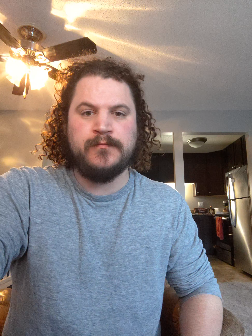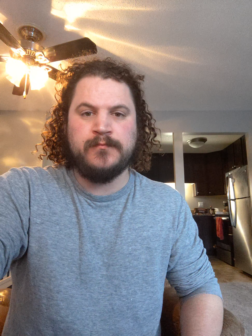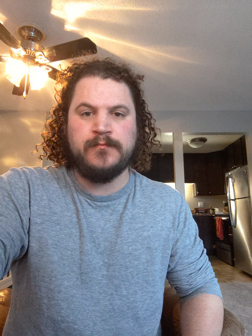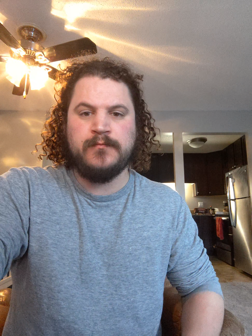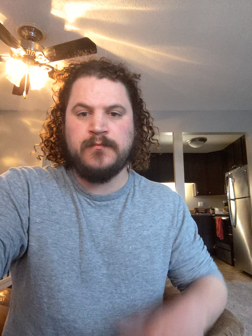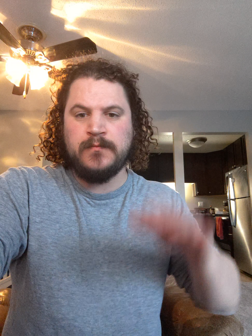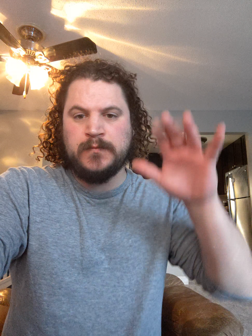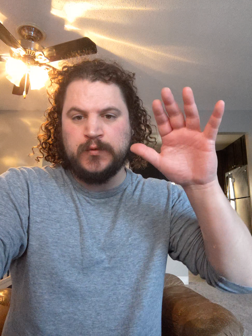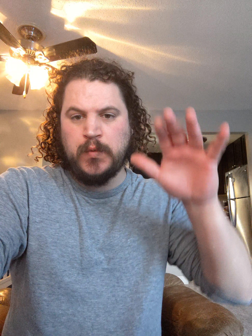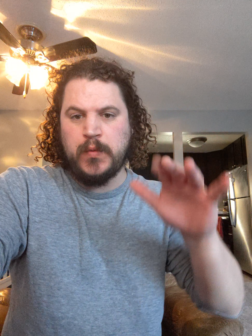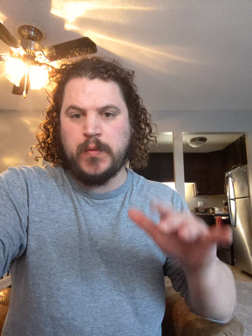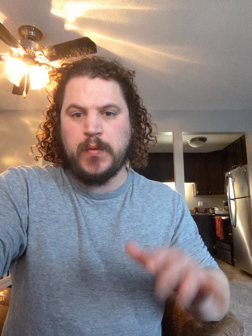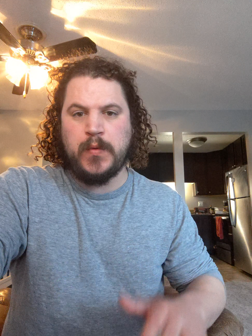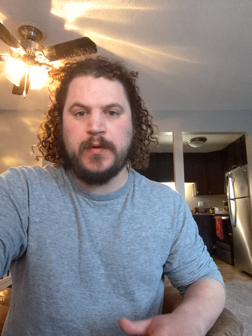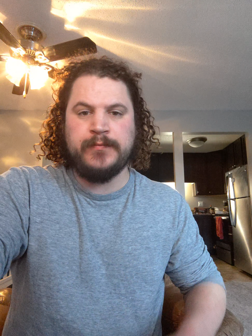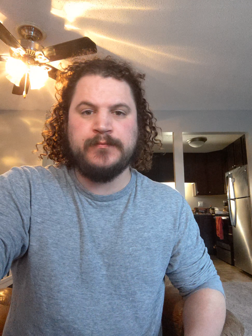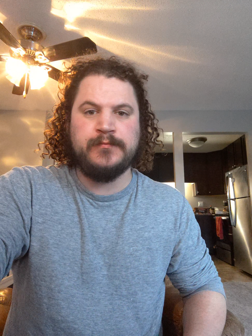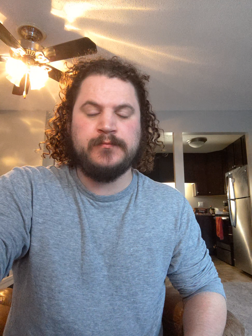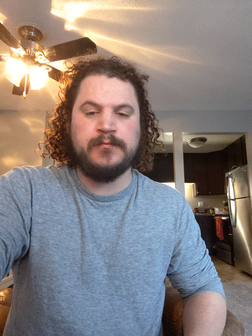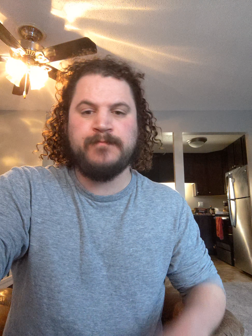snow